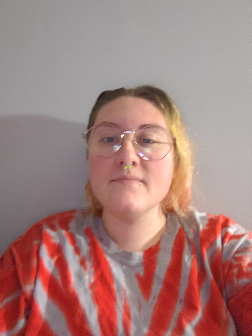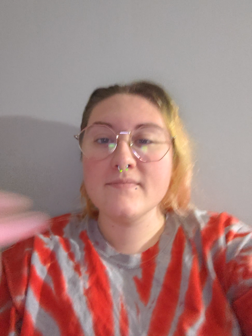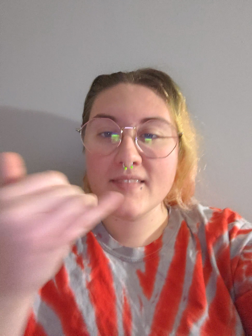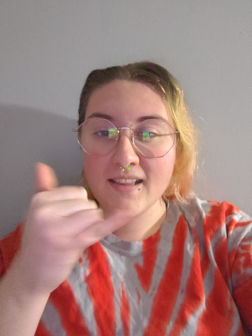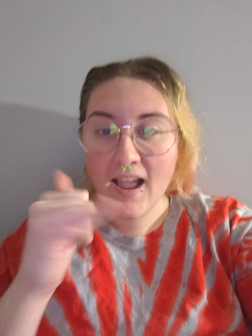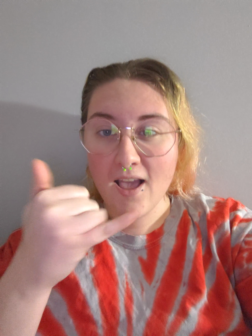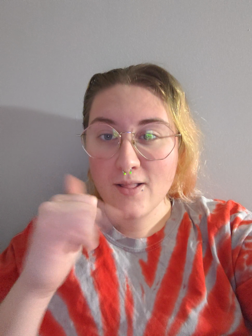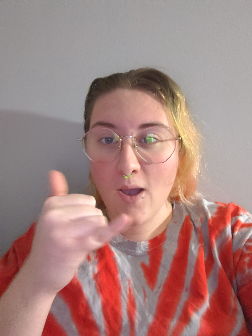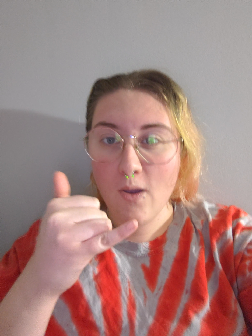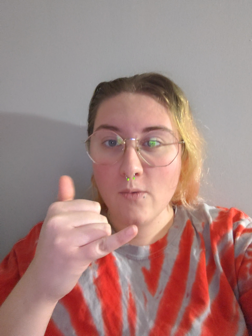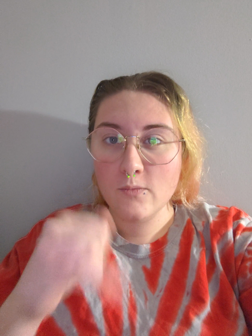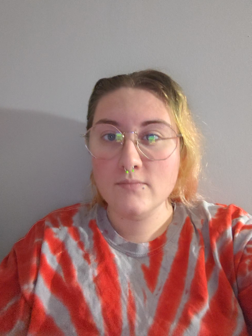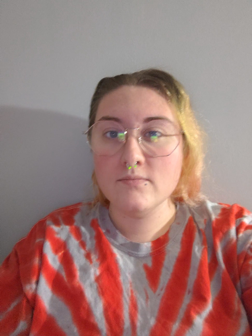yellow